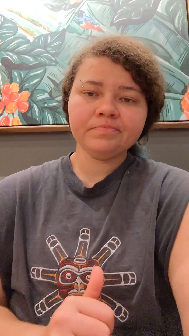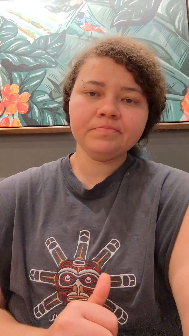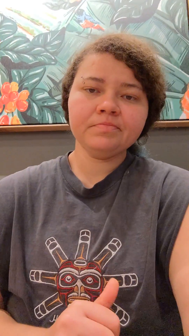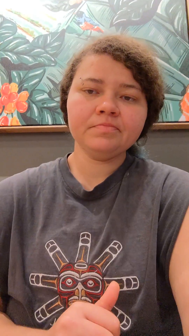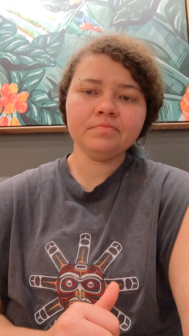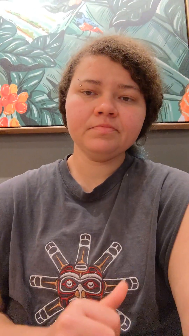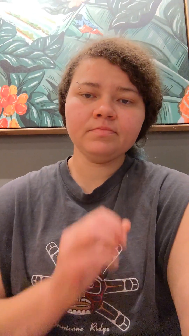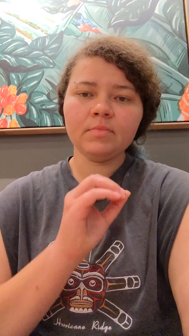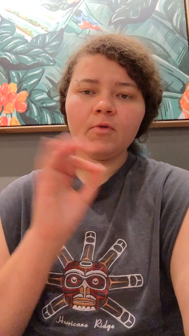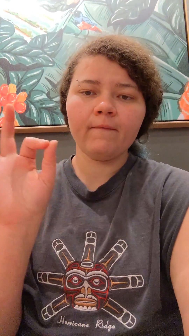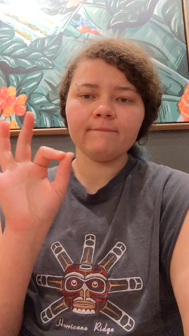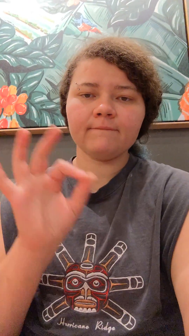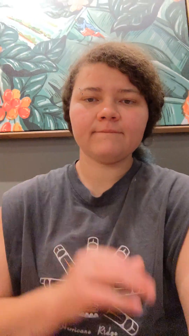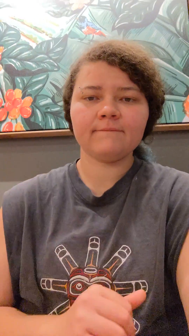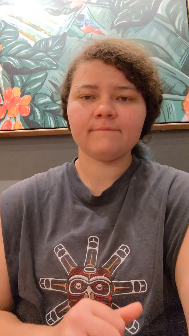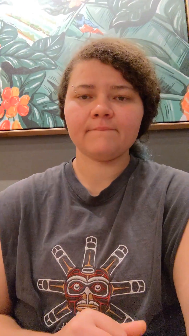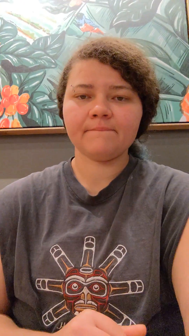off